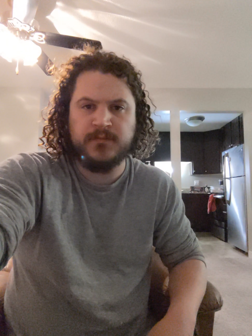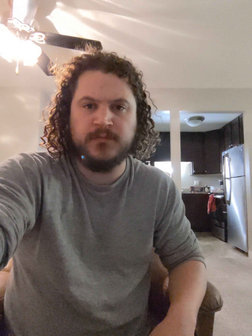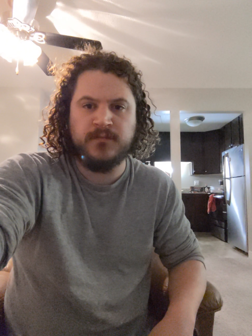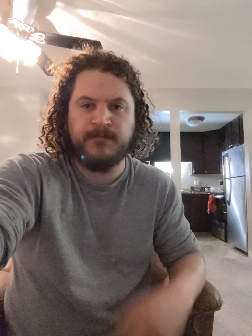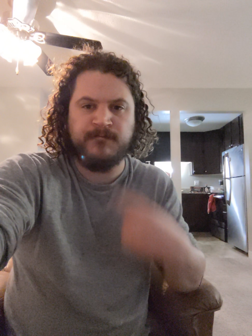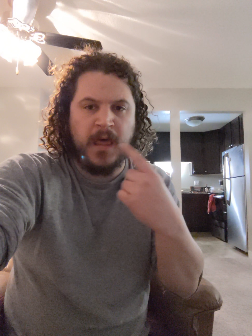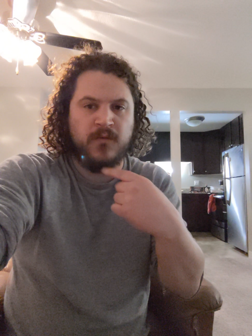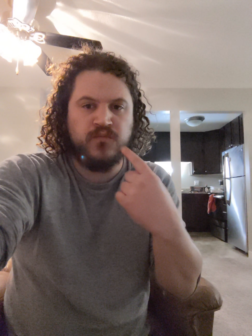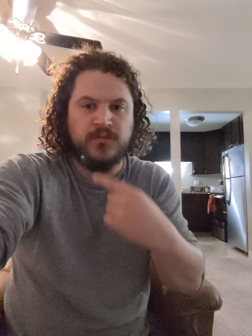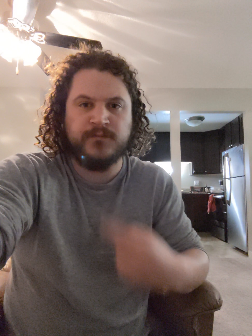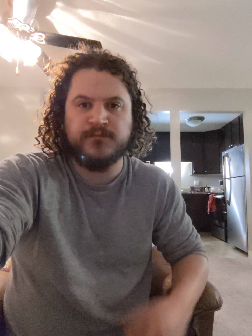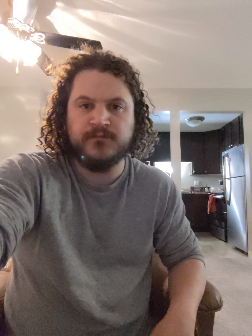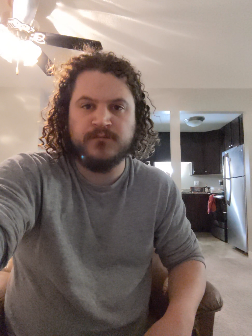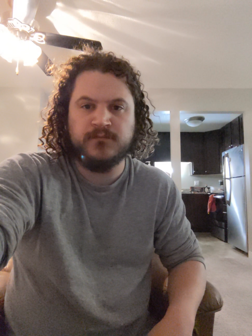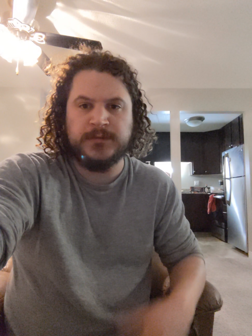mouth